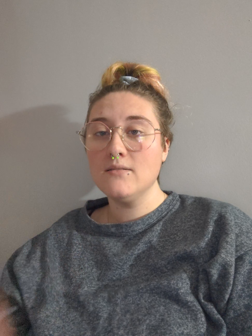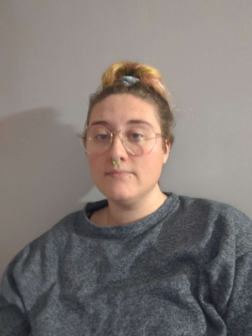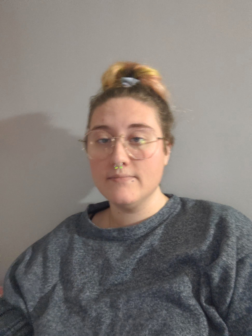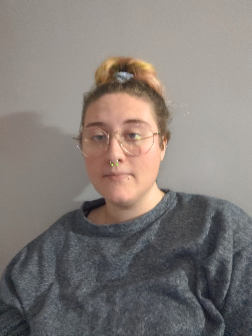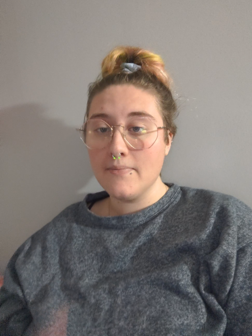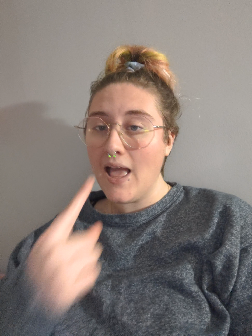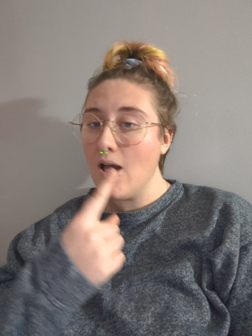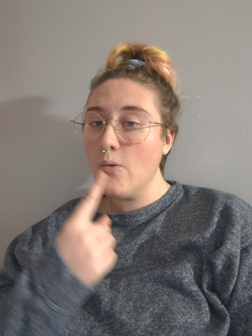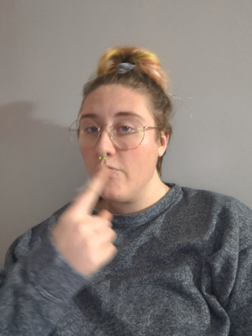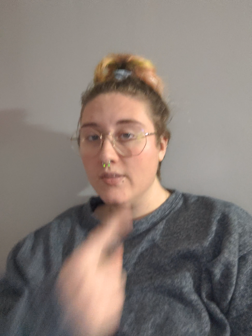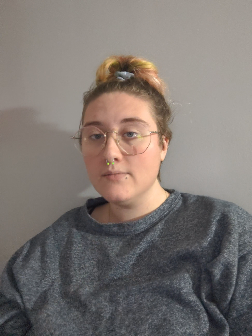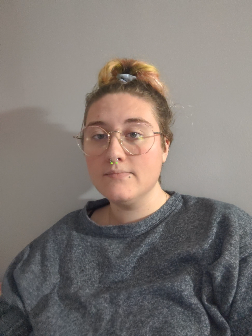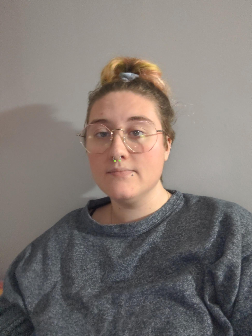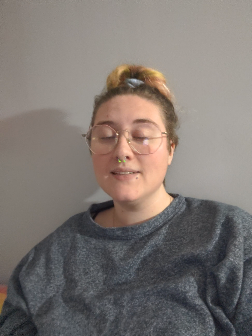mouth